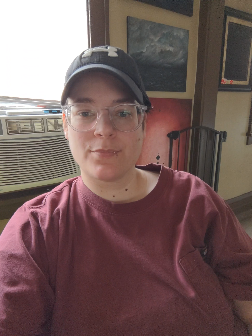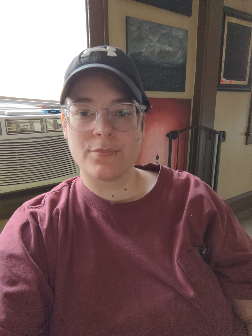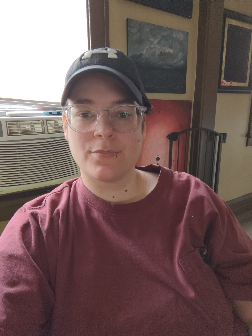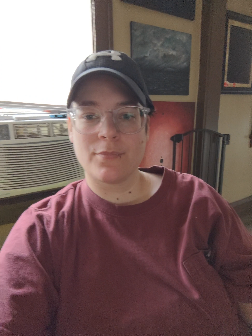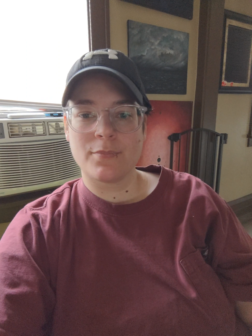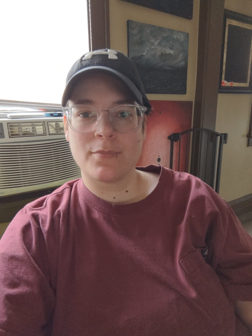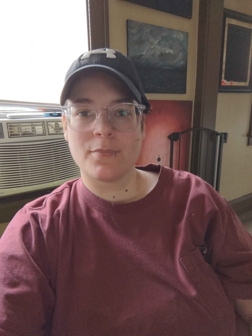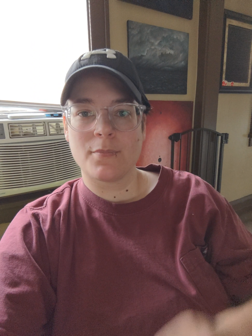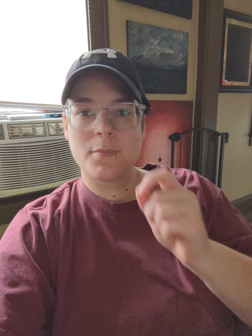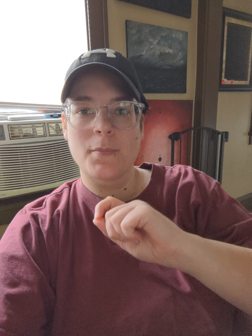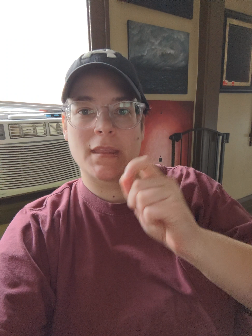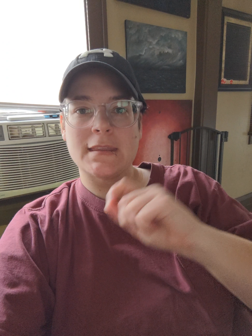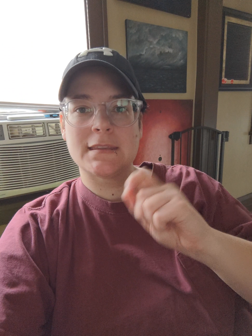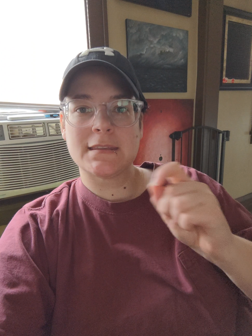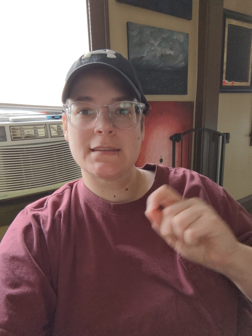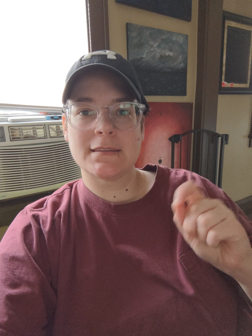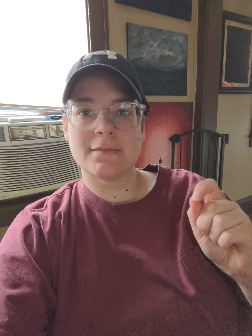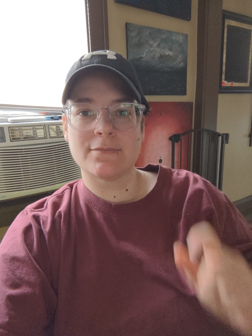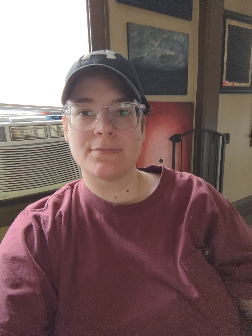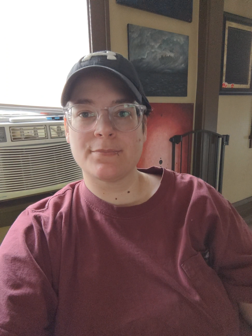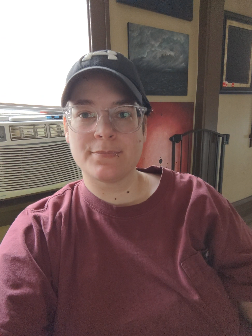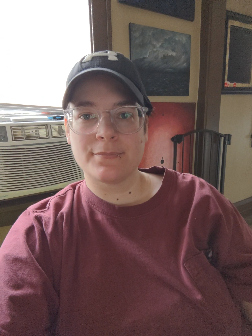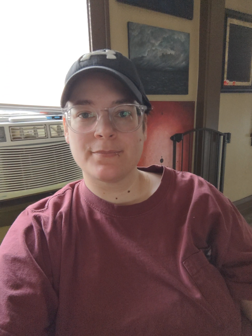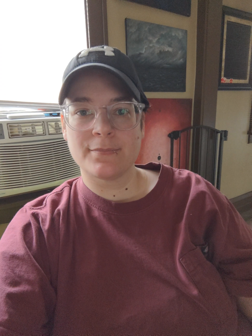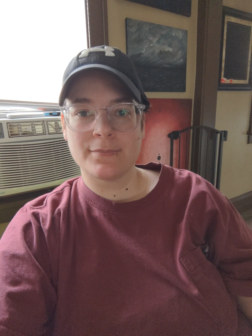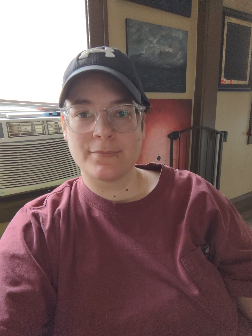pen